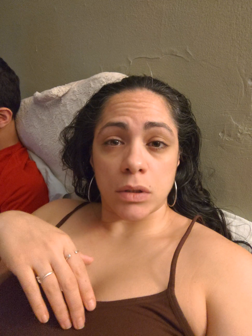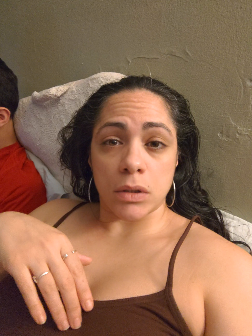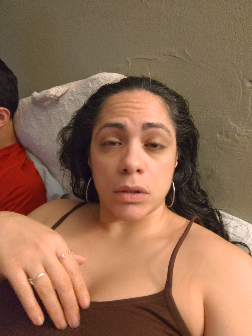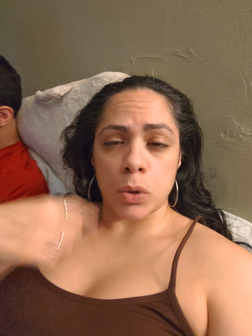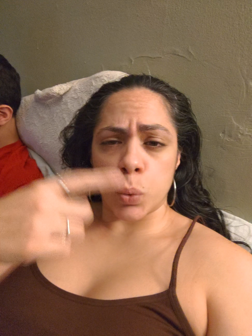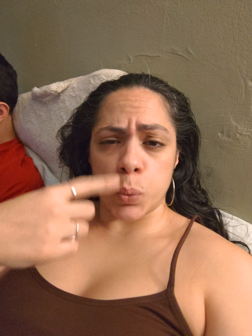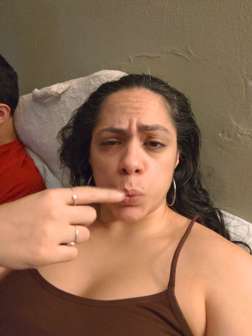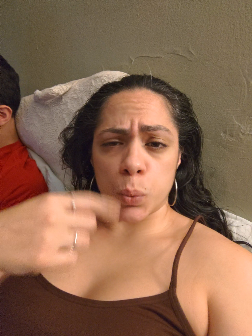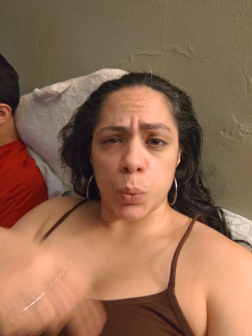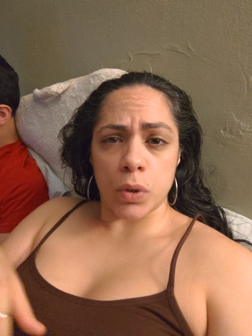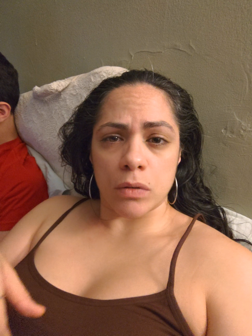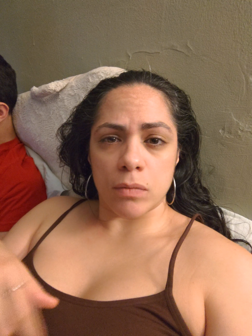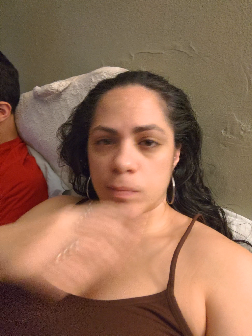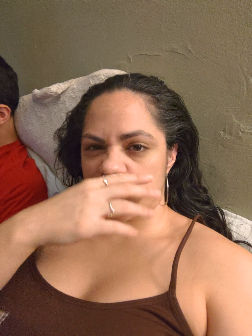who